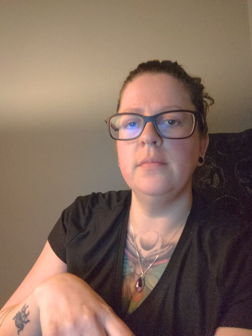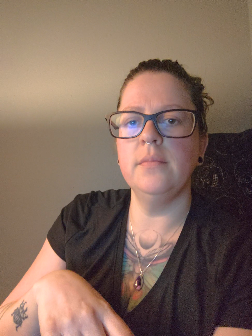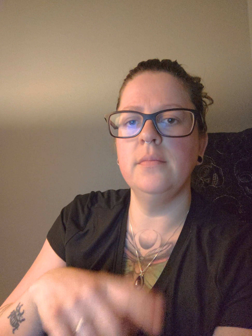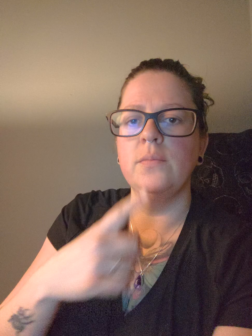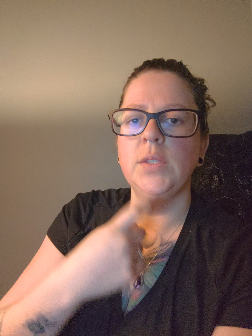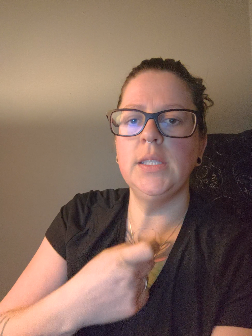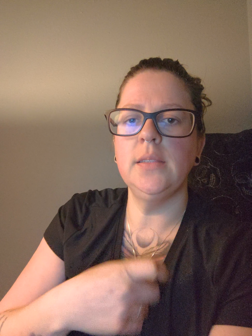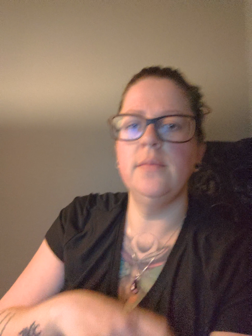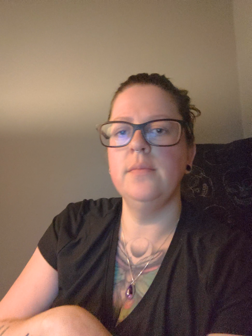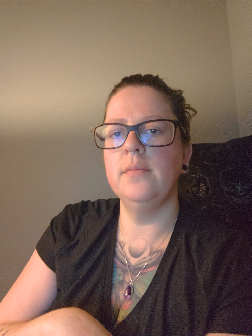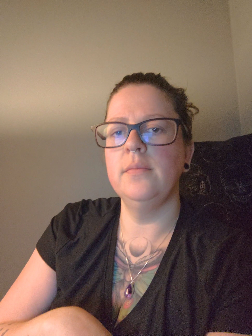red